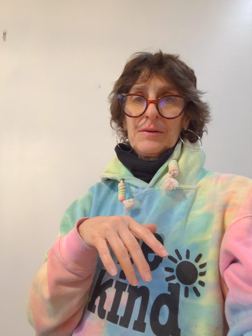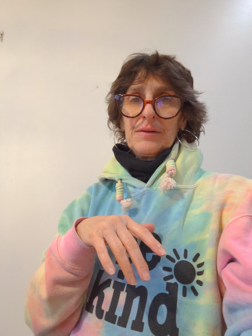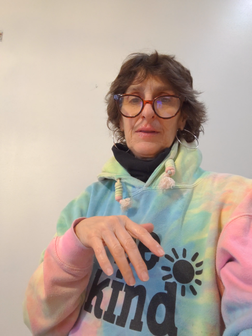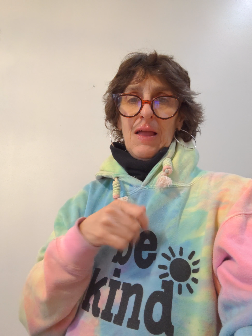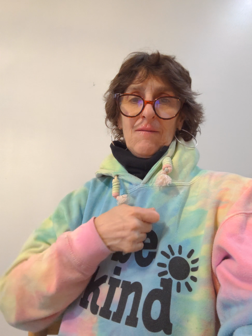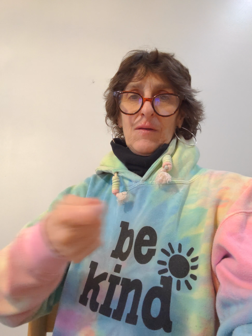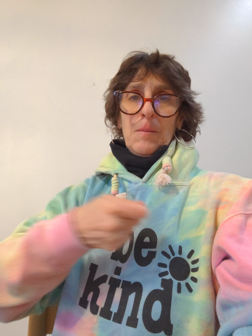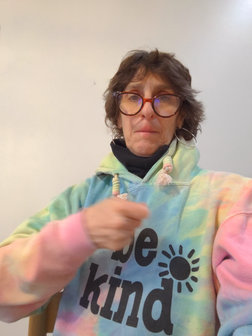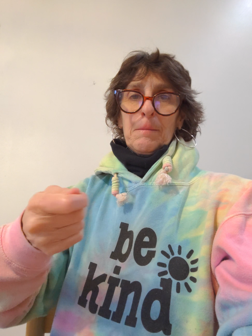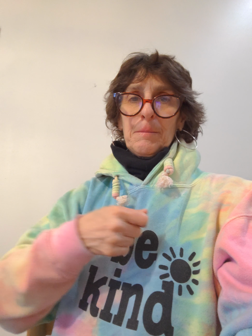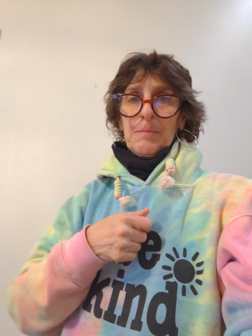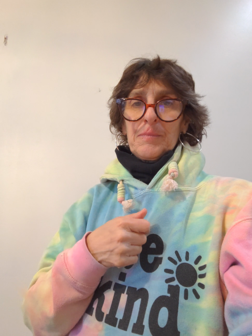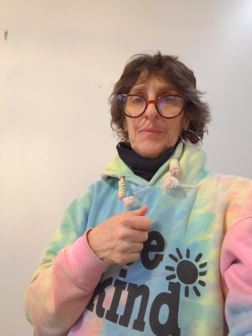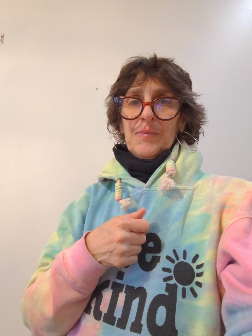vacuum